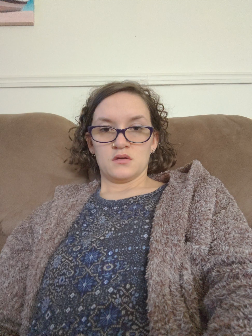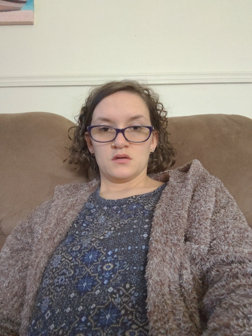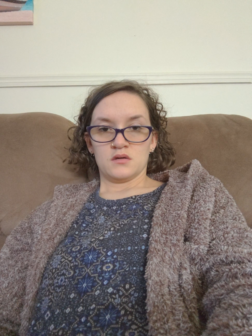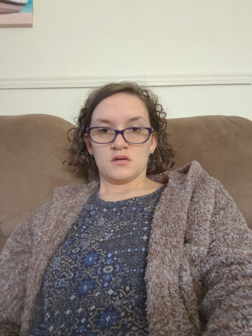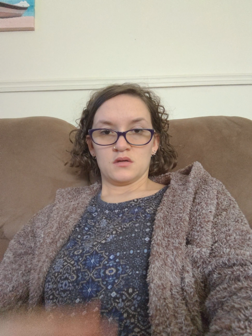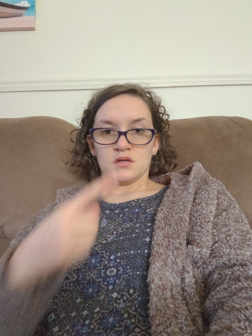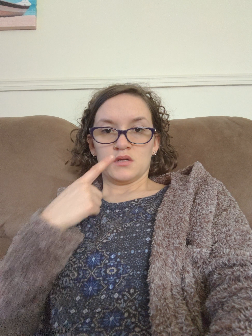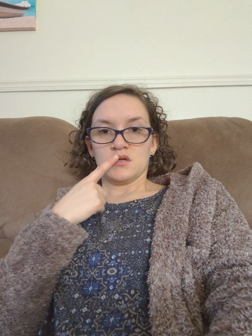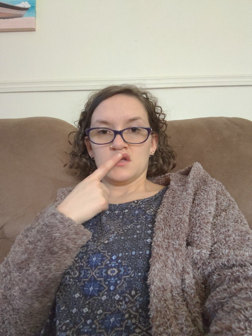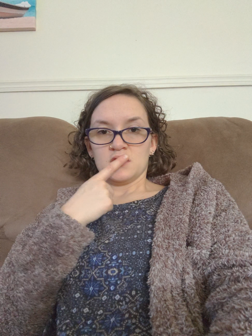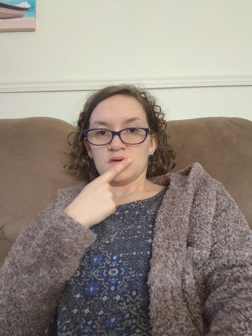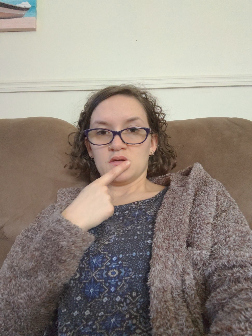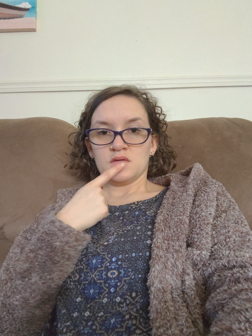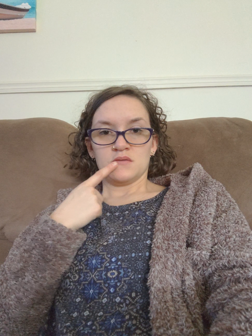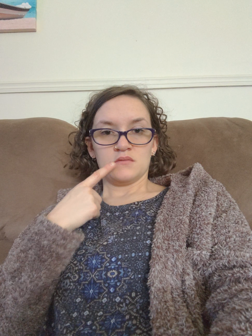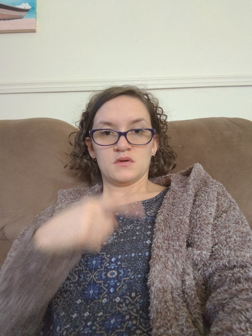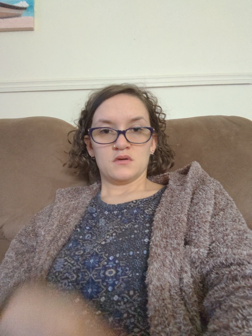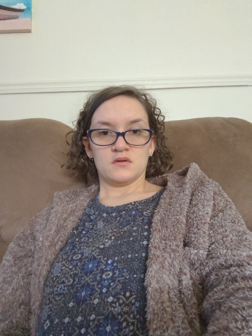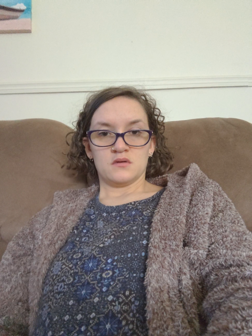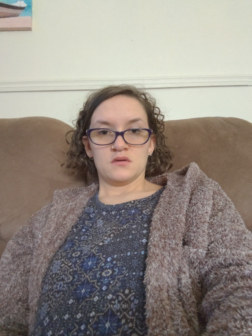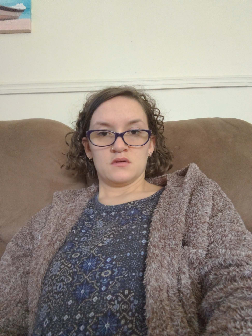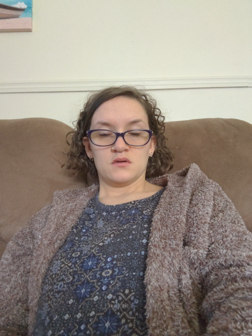lips